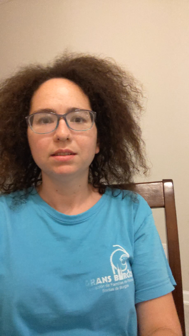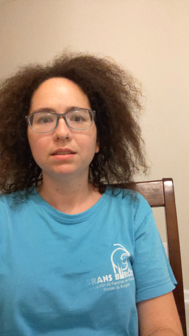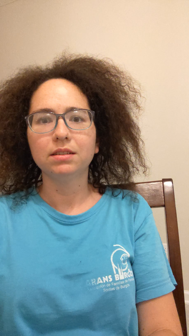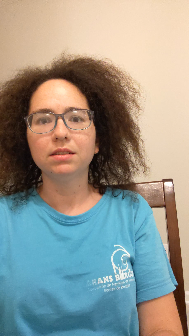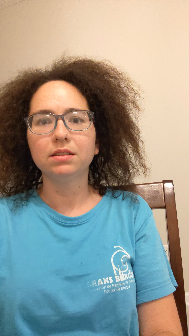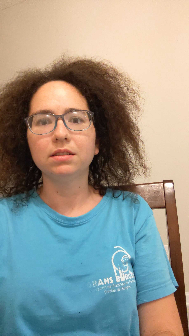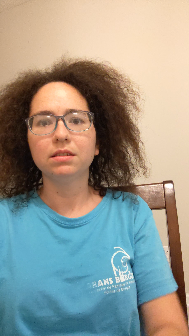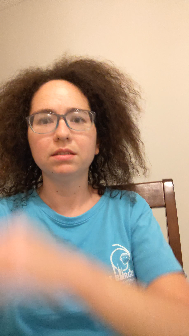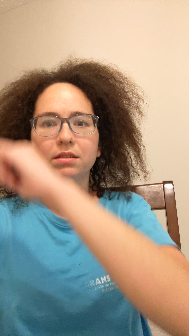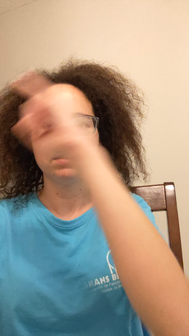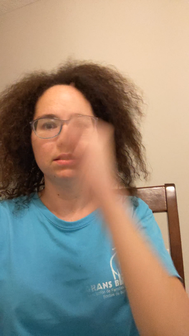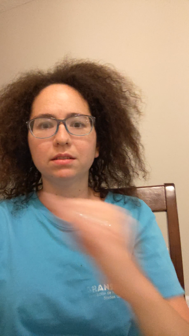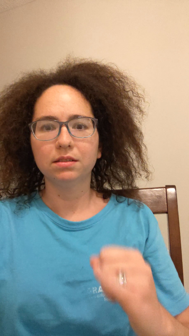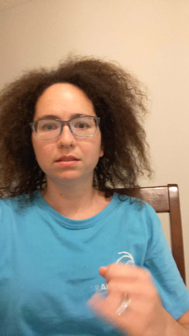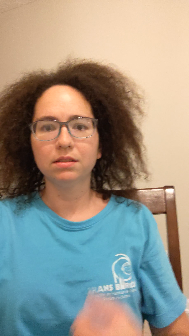draw